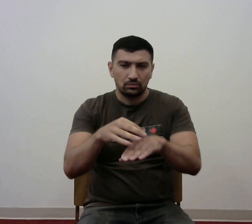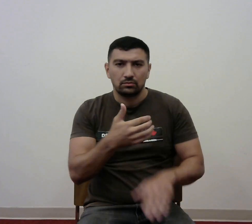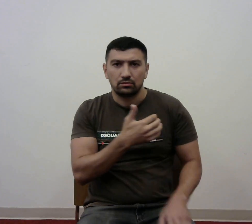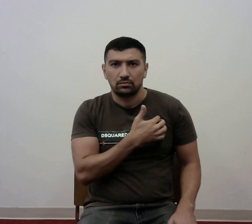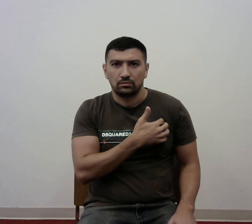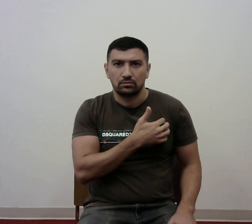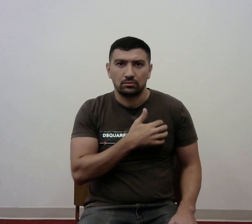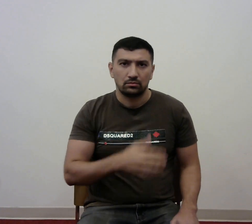istəmək